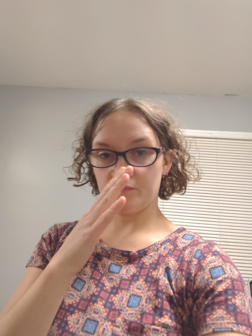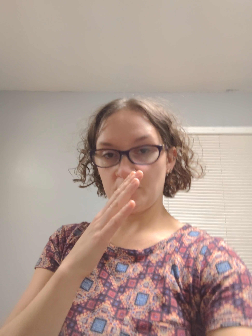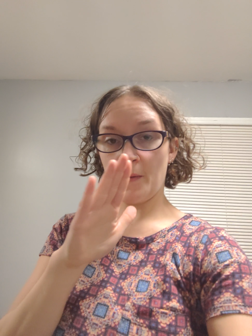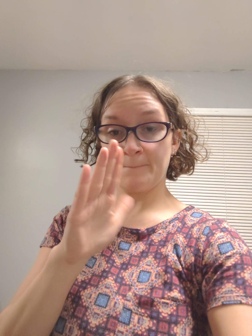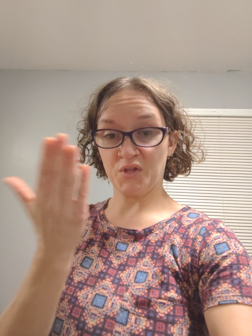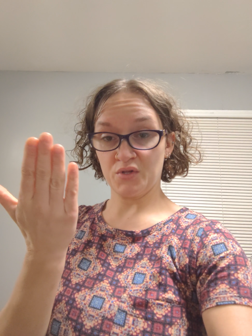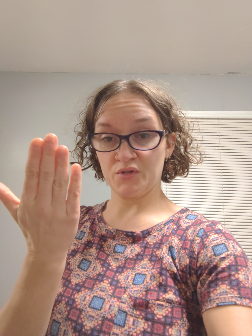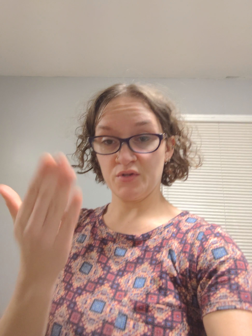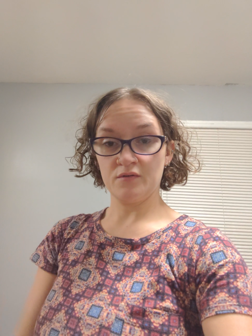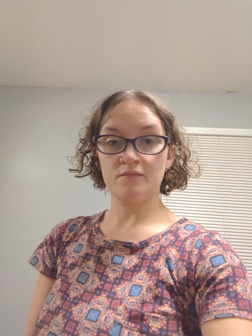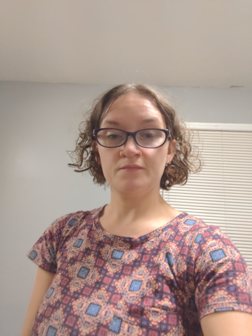book